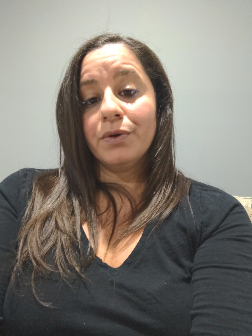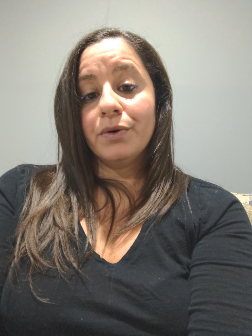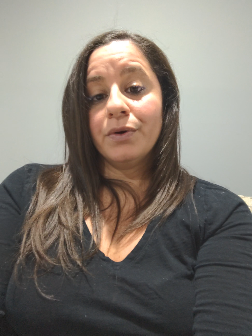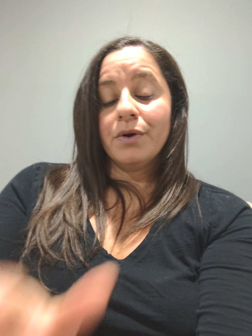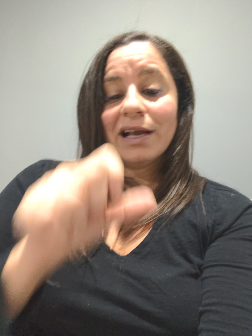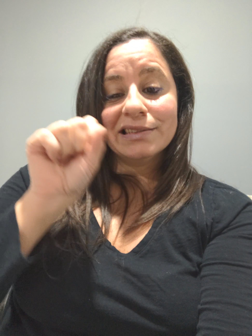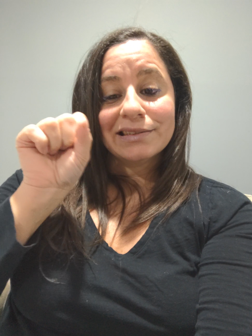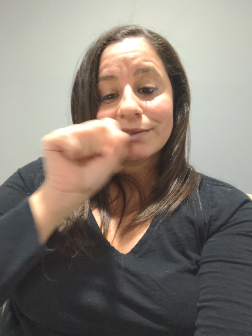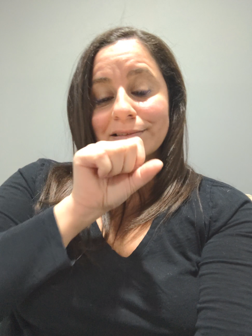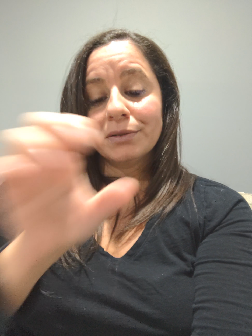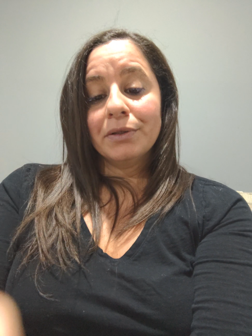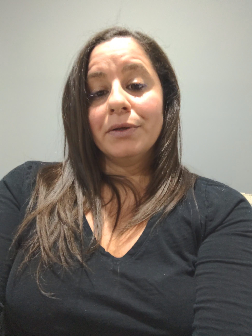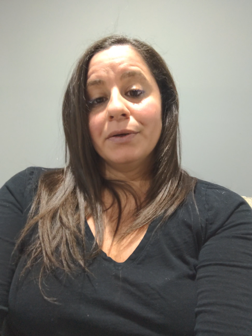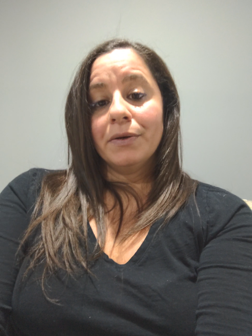carrot